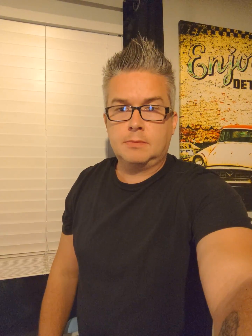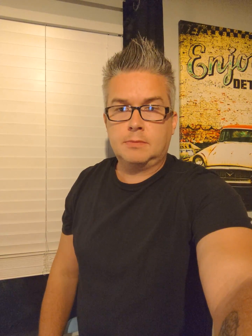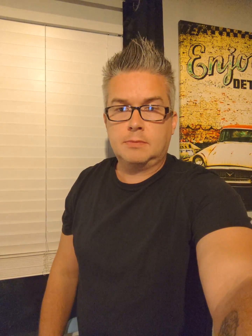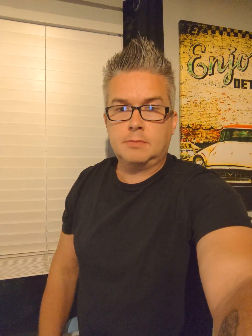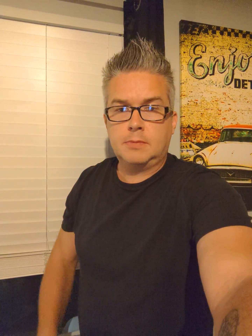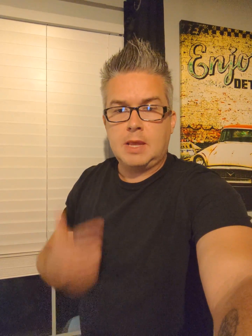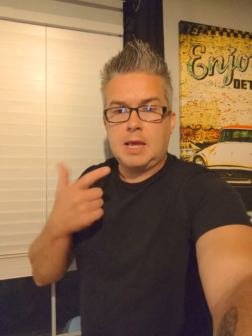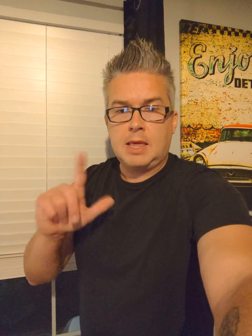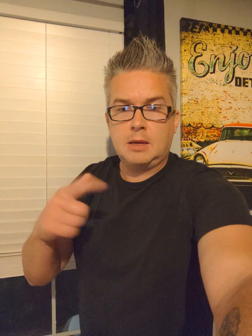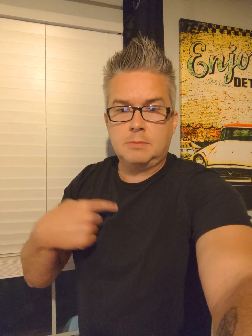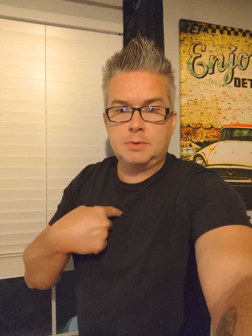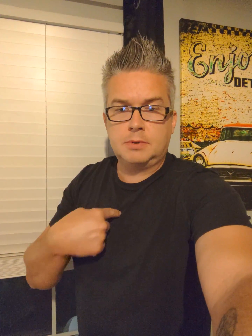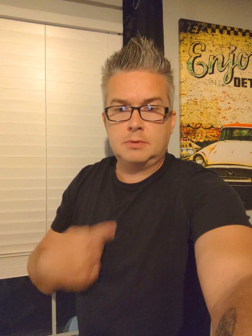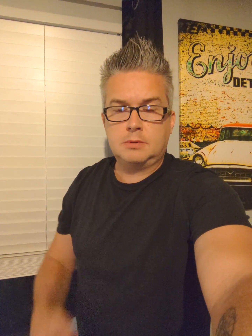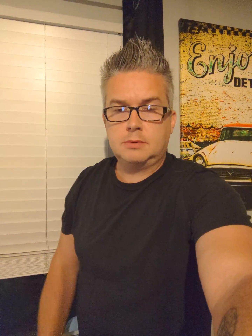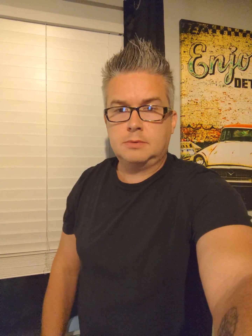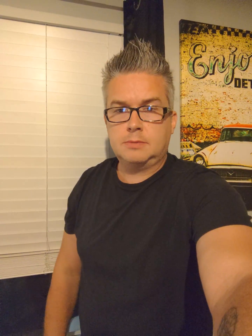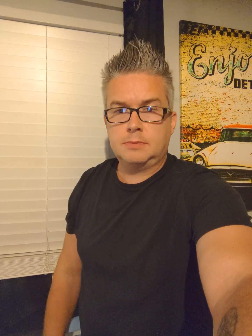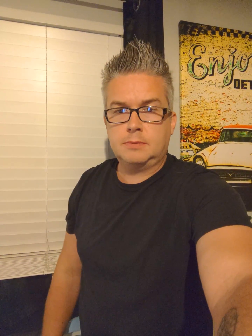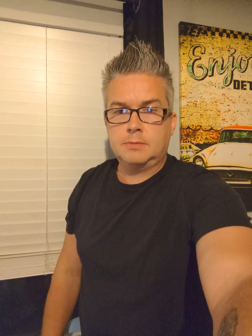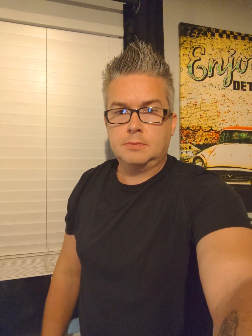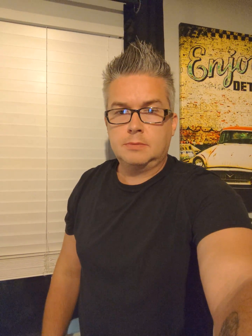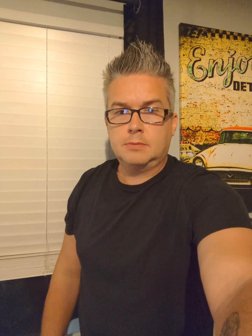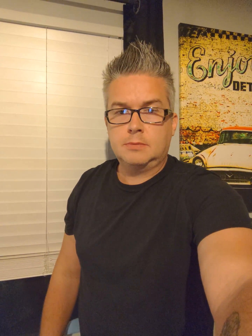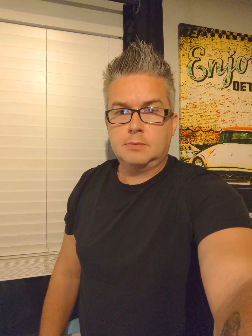let me